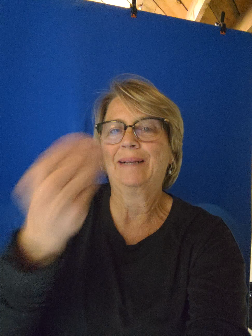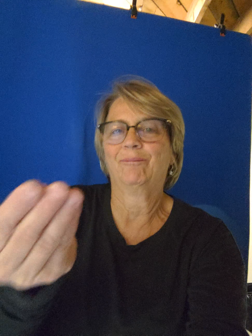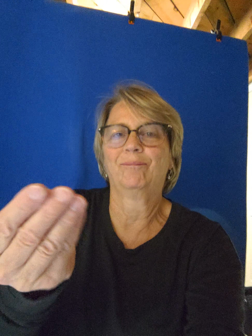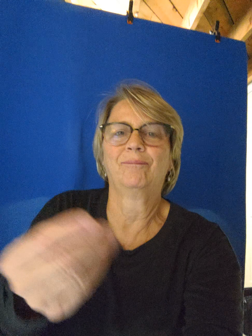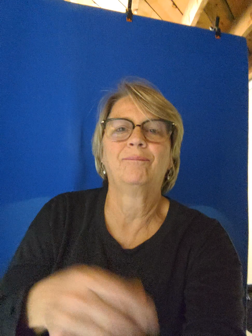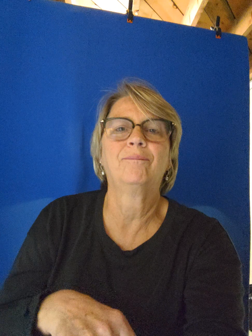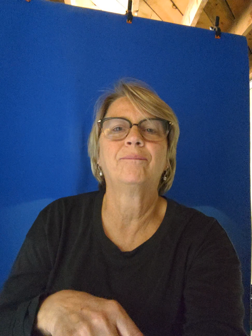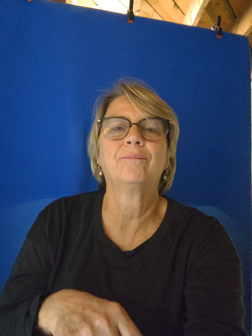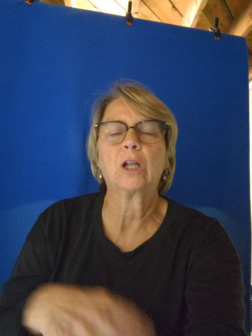give